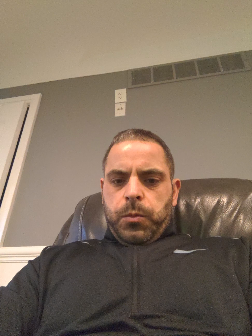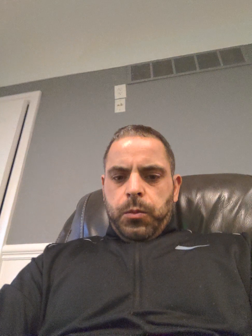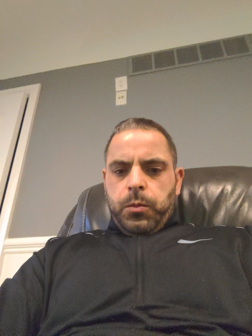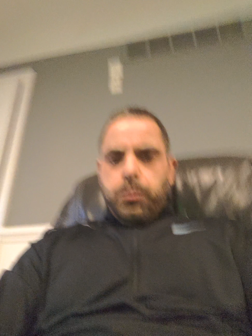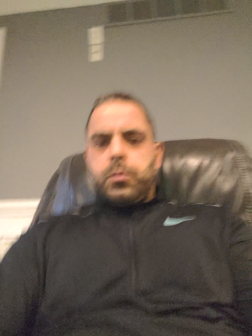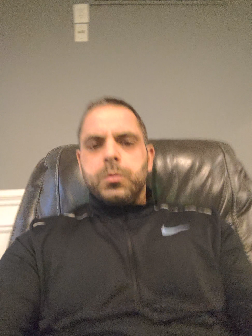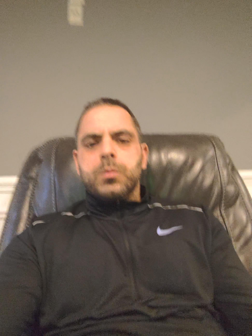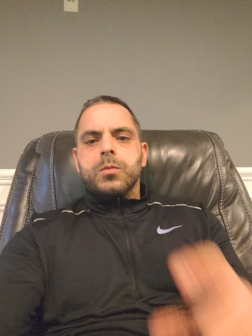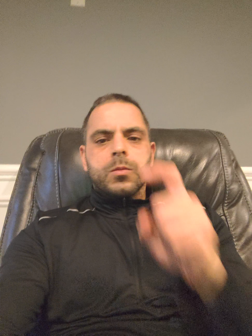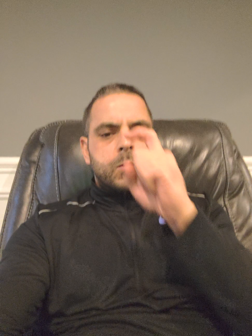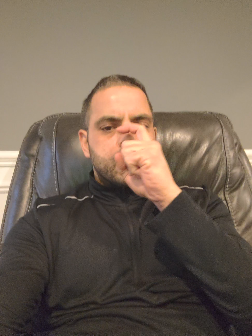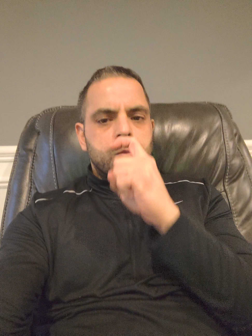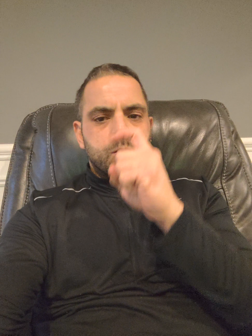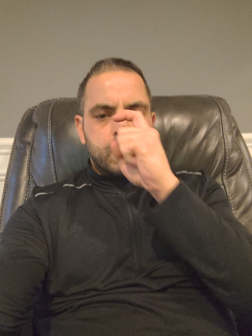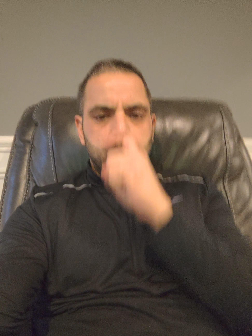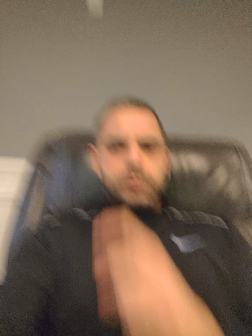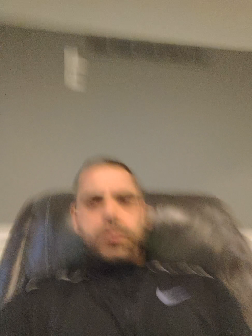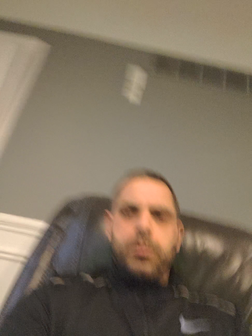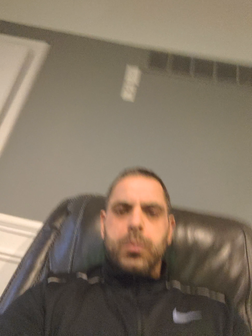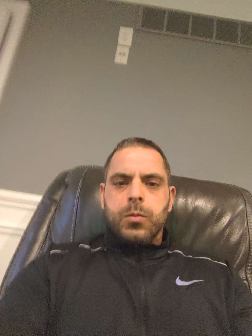doll